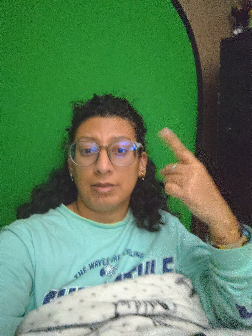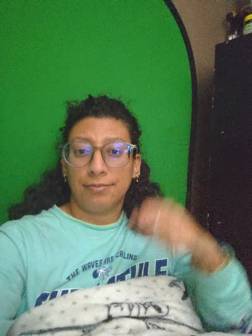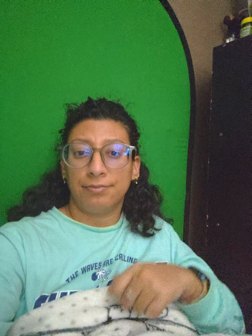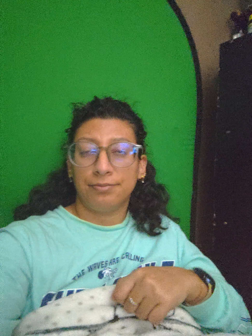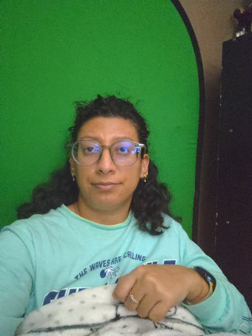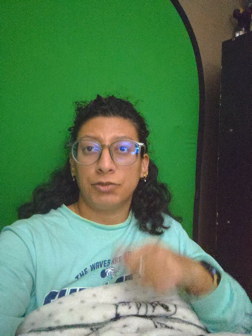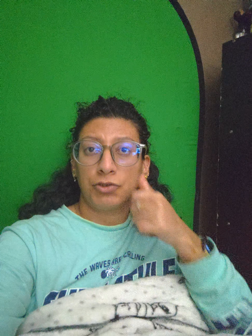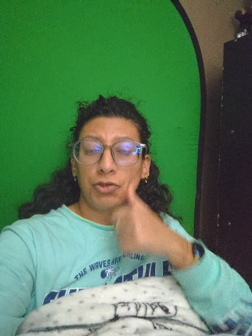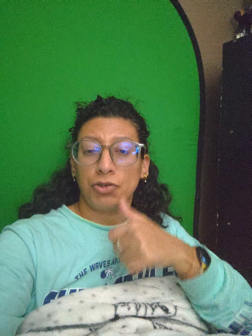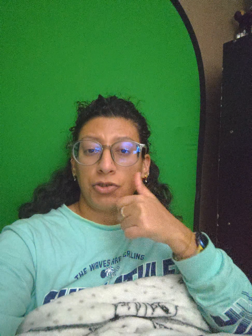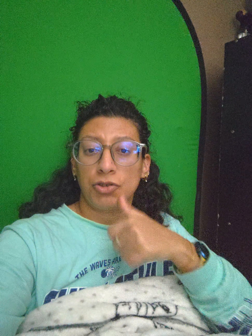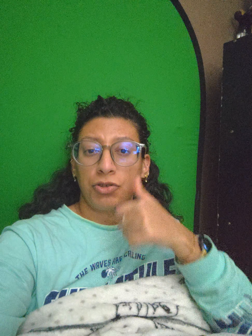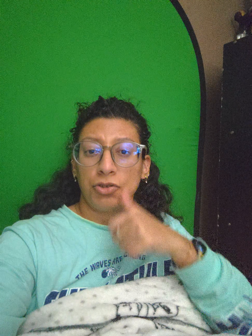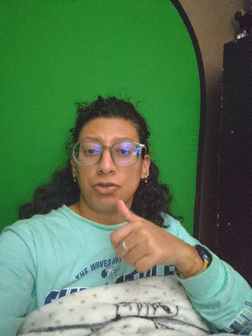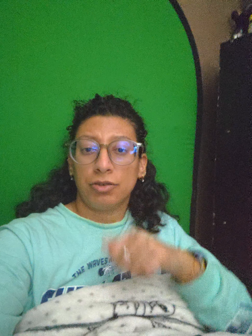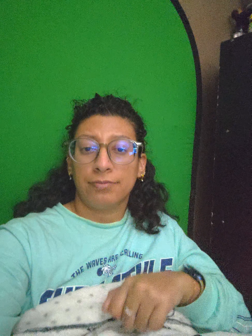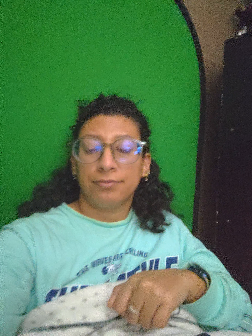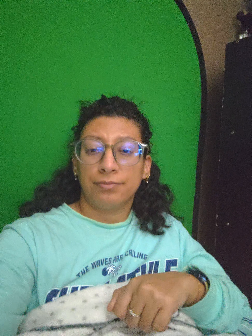girl